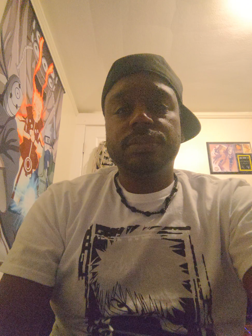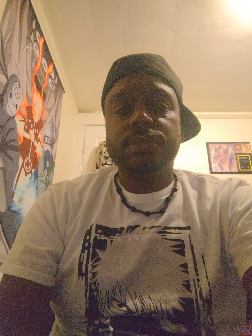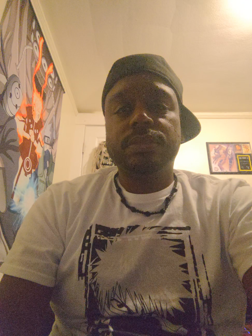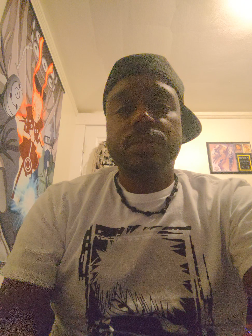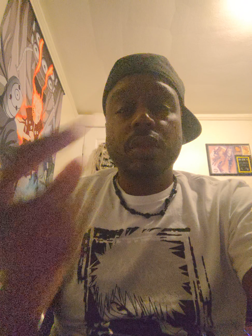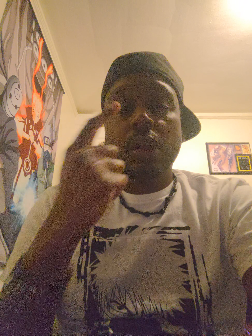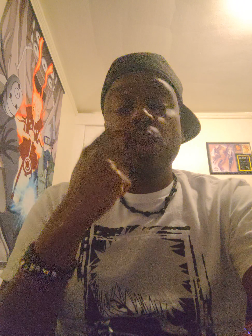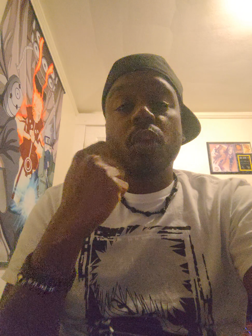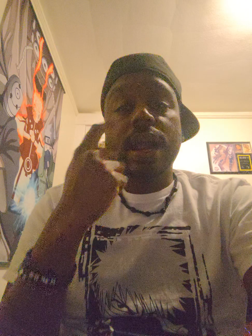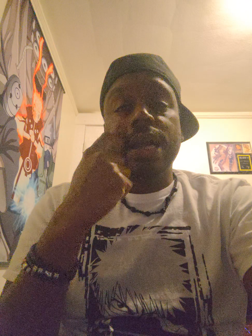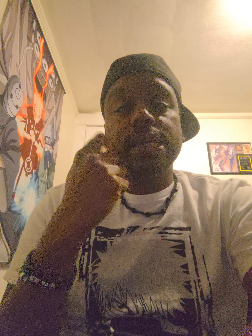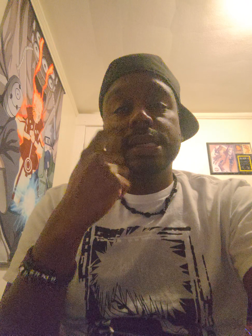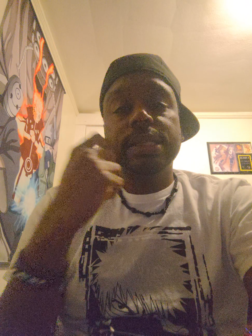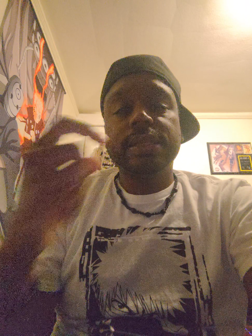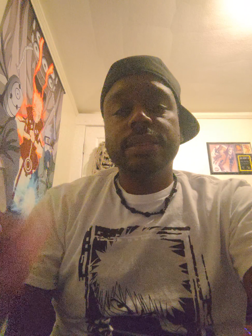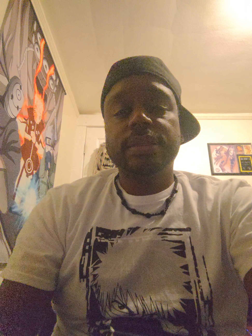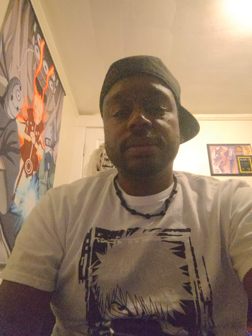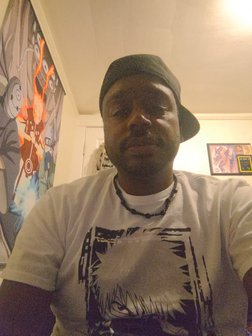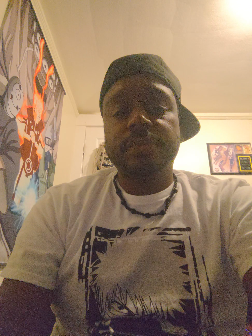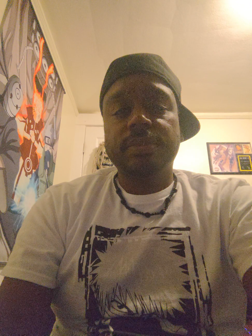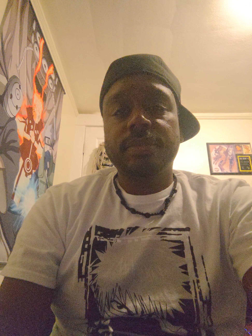cry